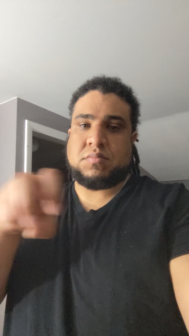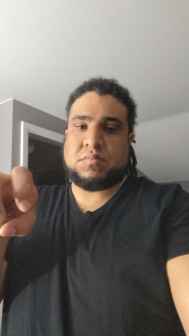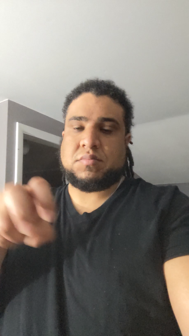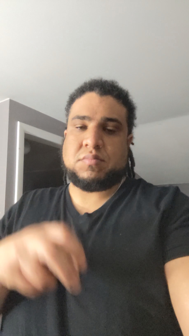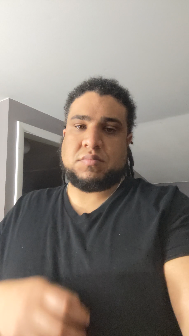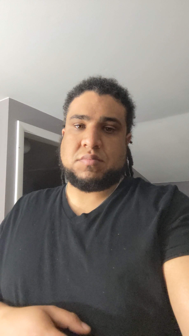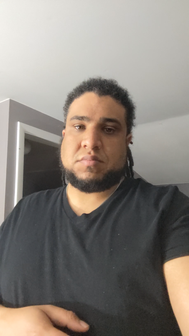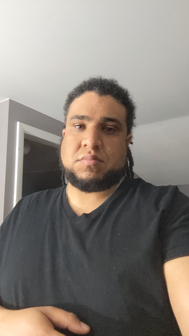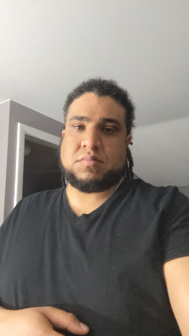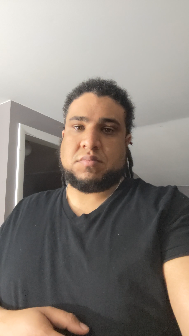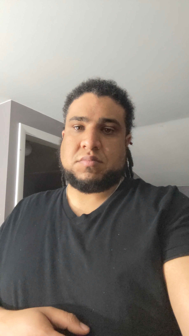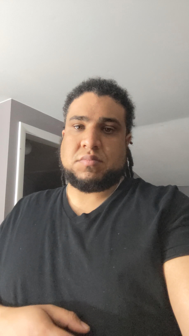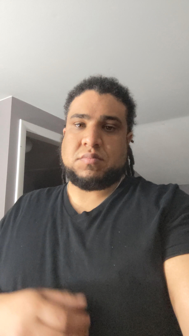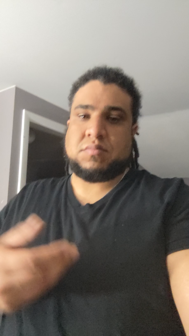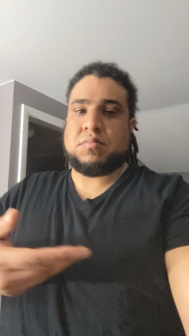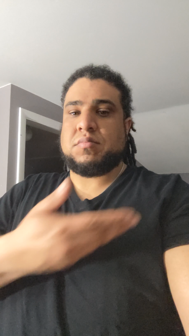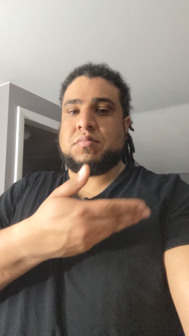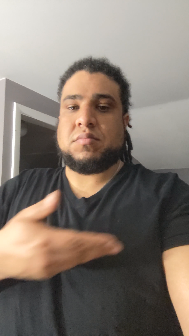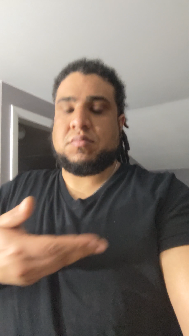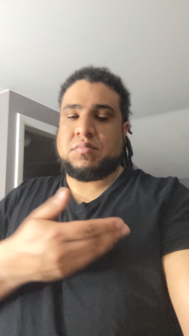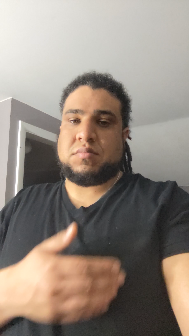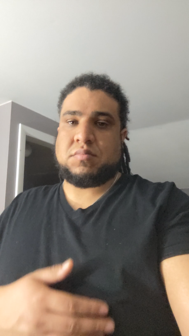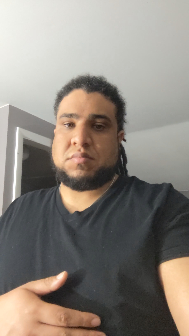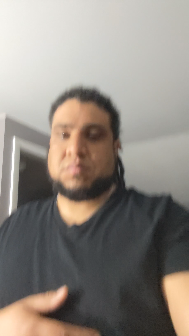baby